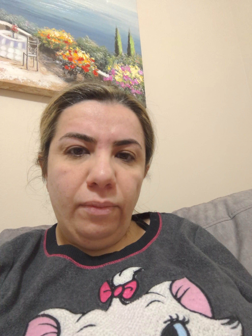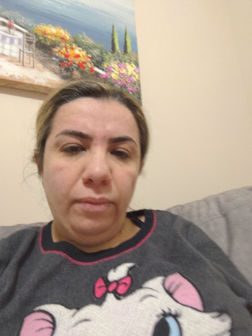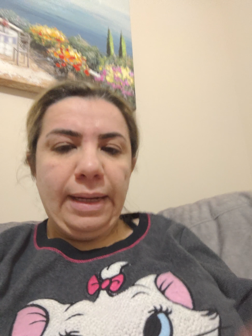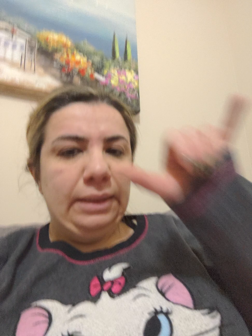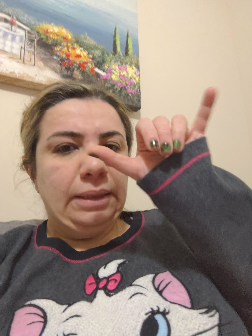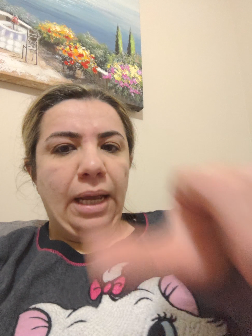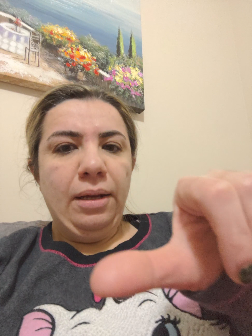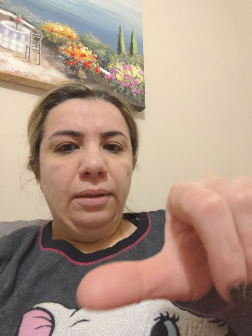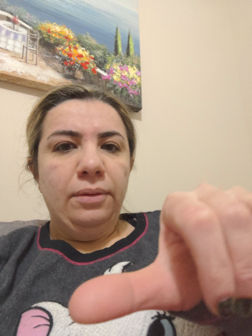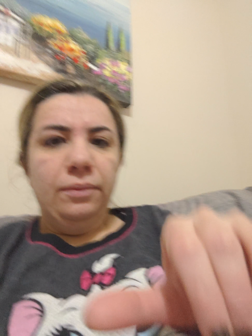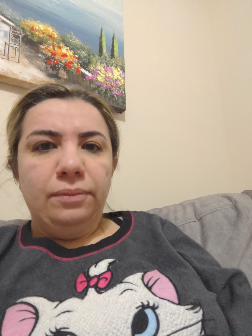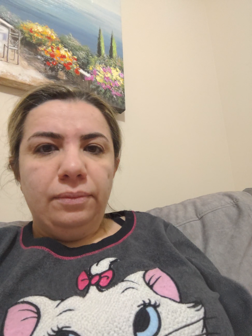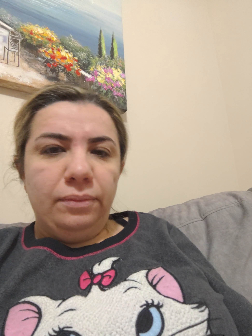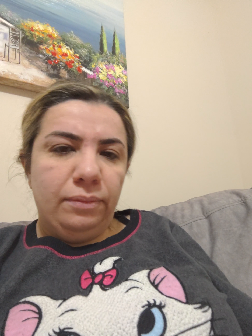stay